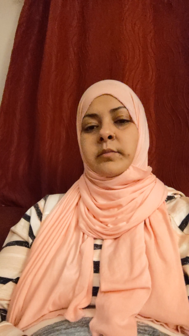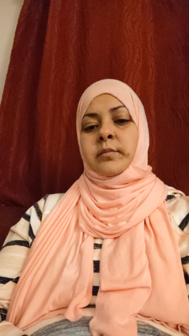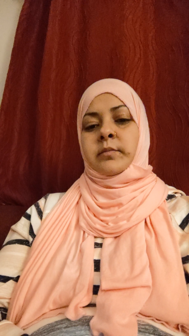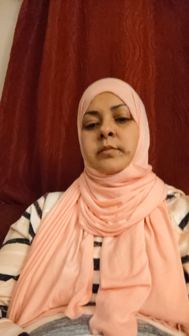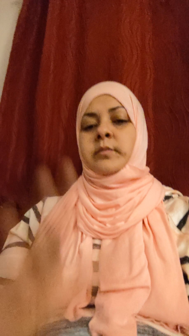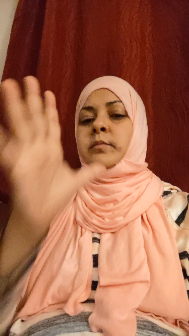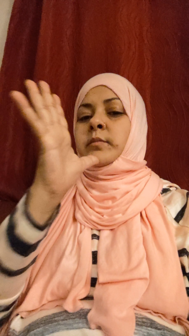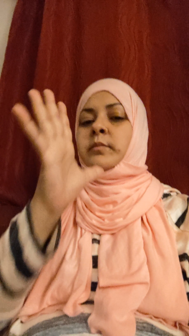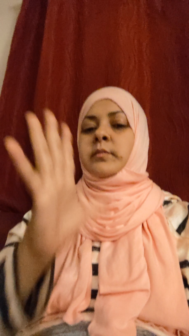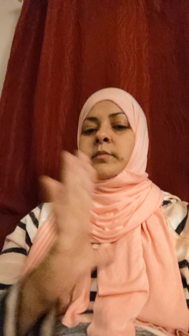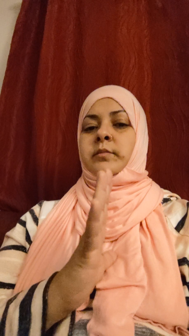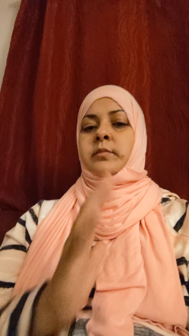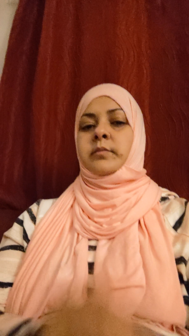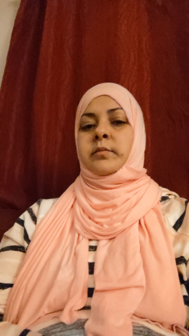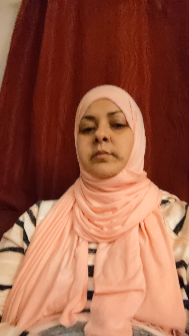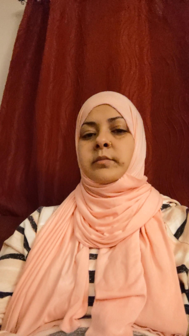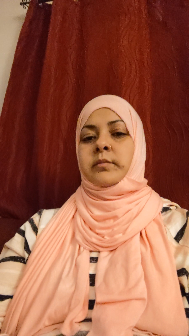lady